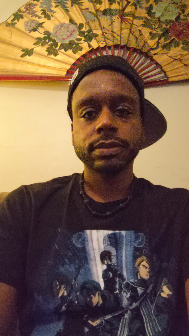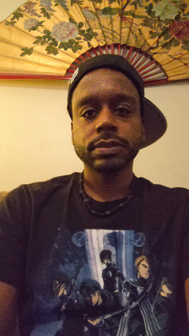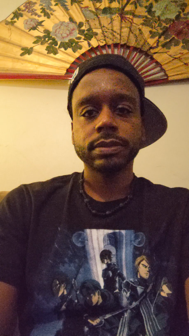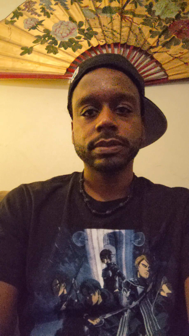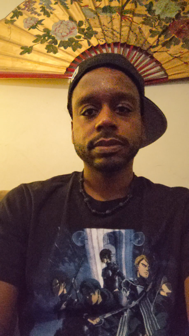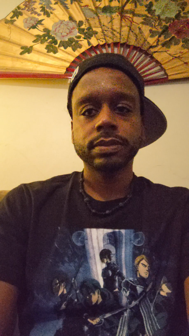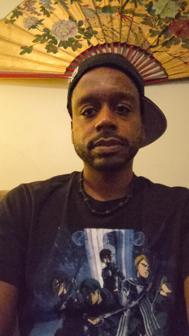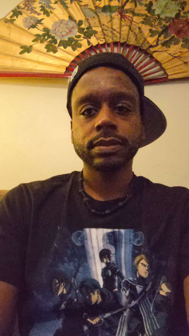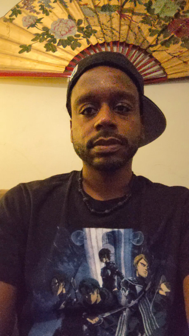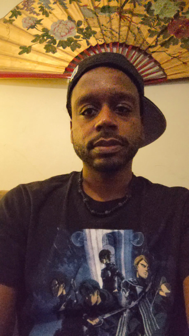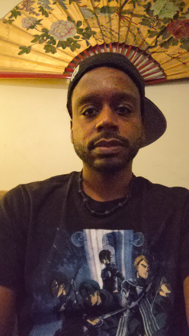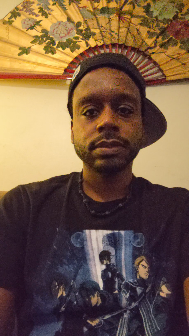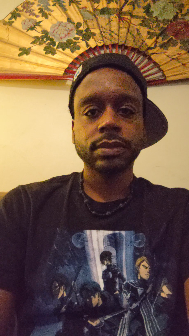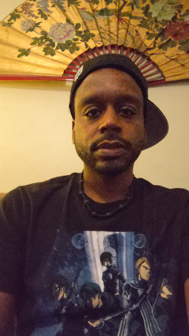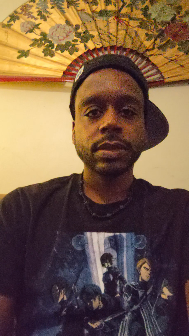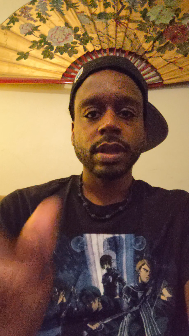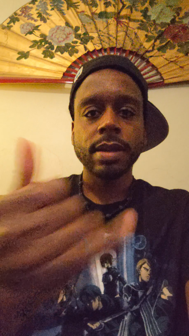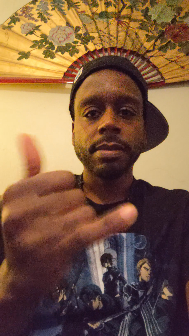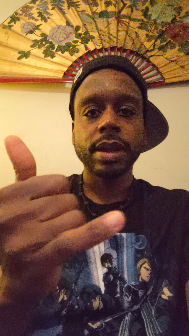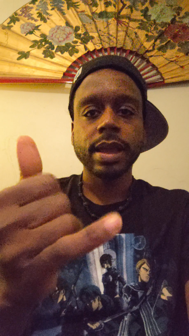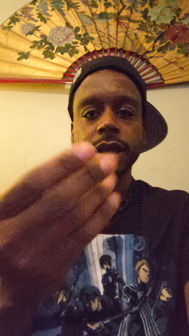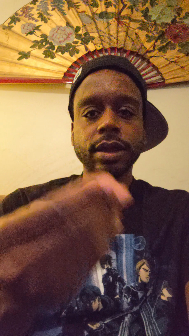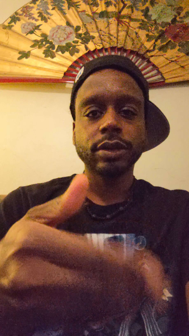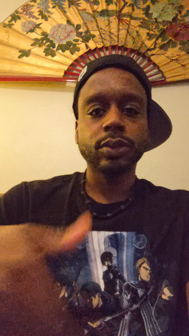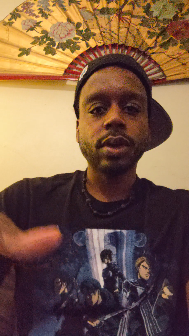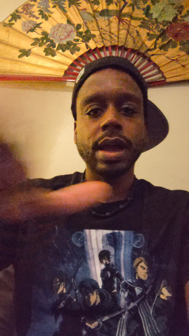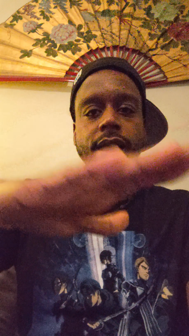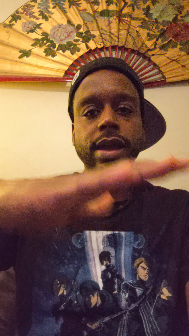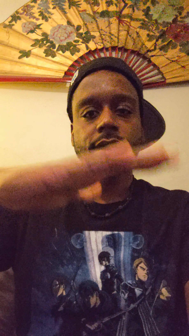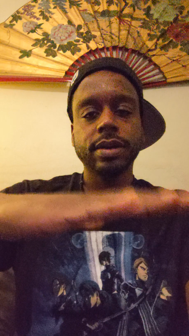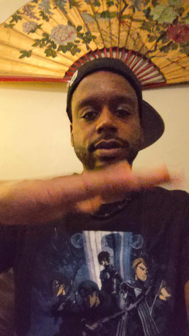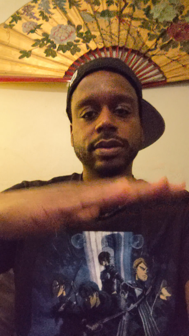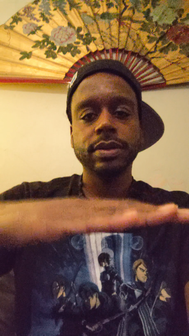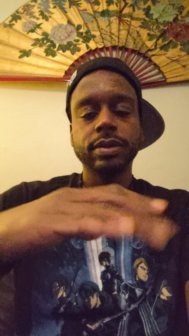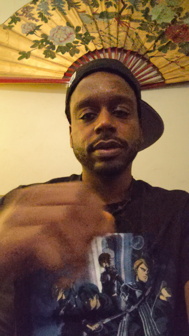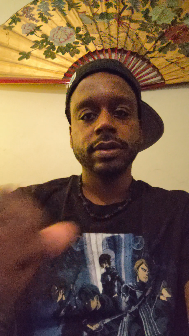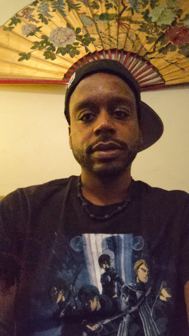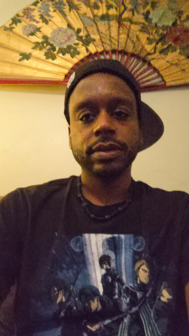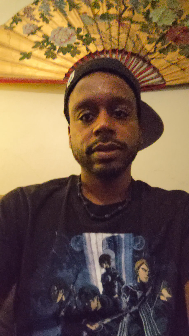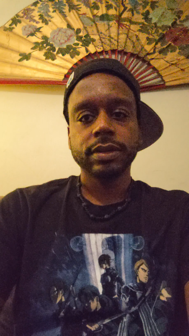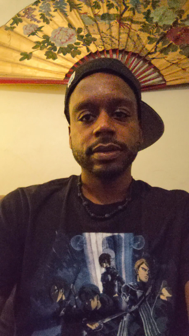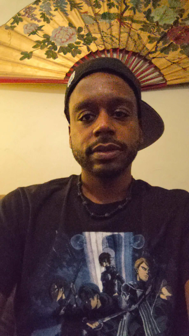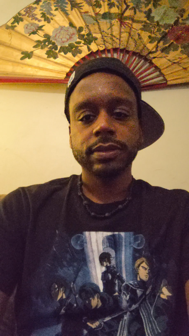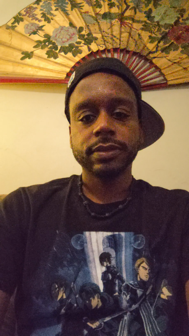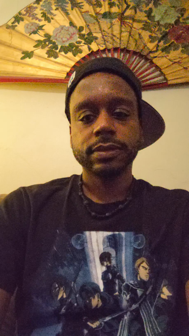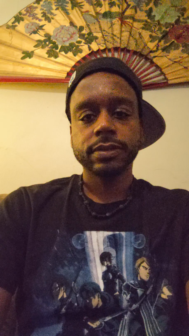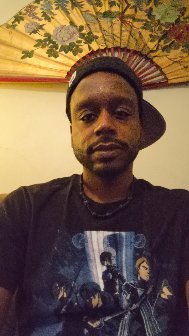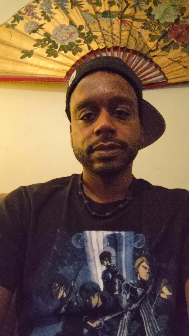playground